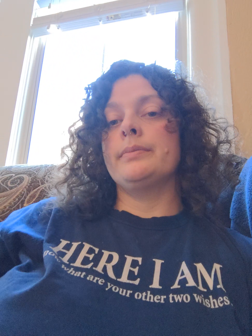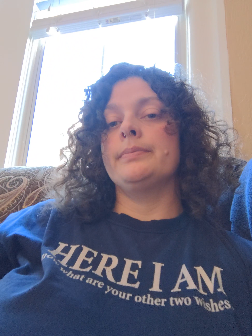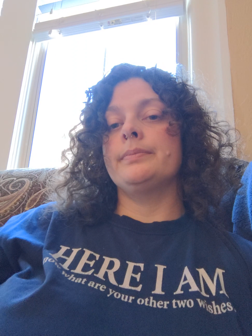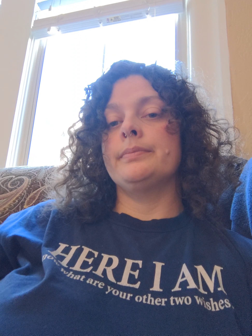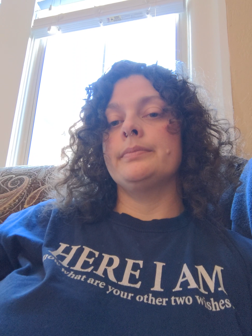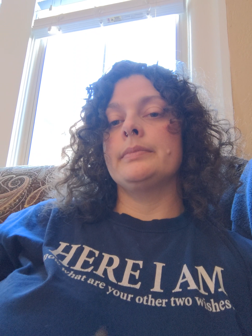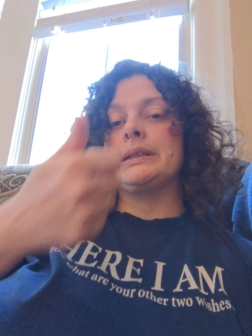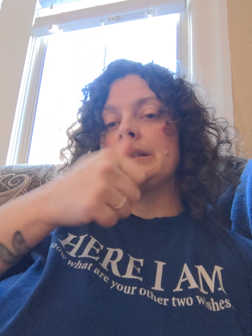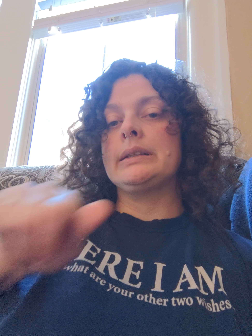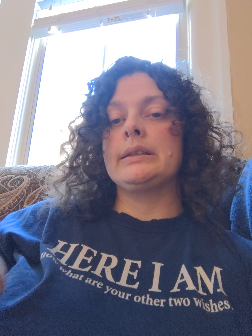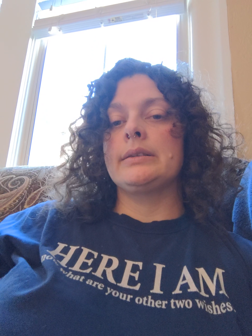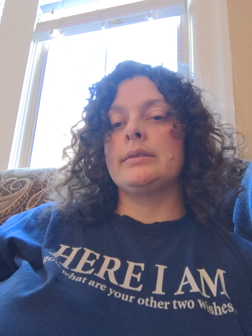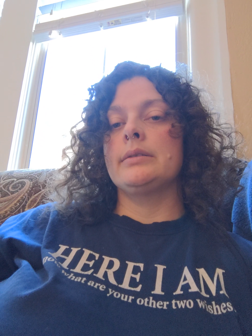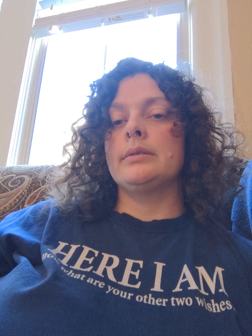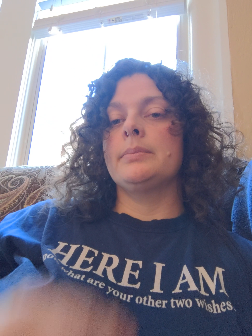any